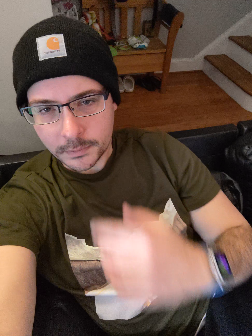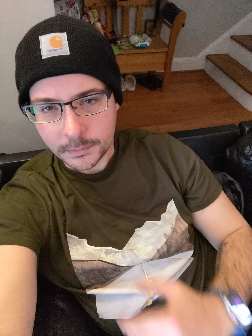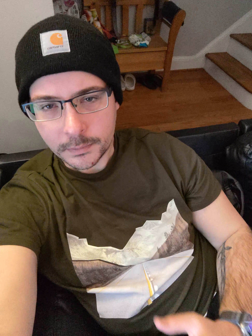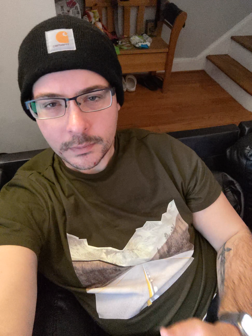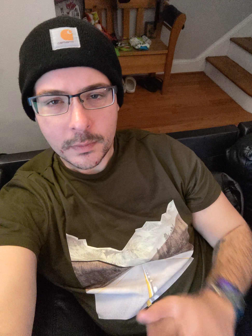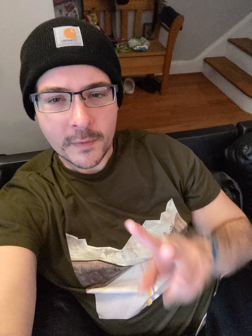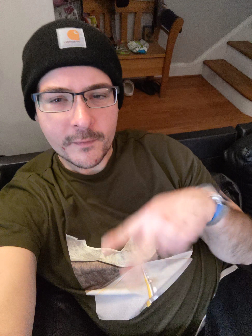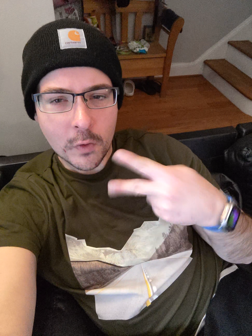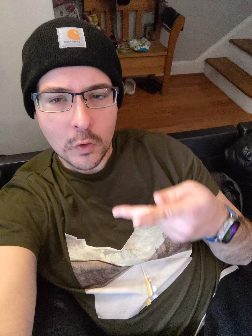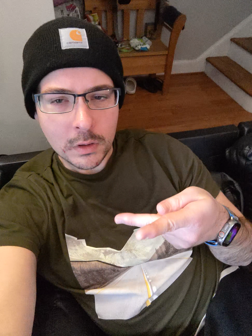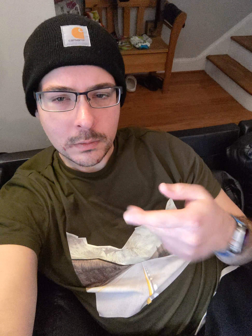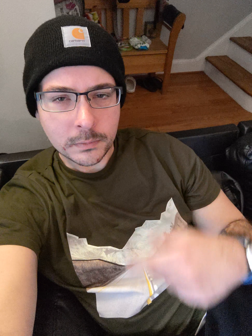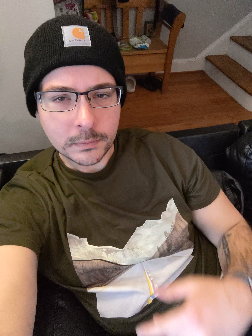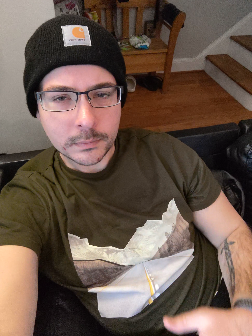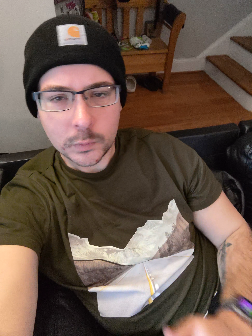fall